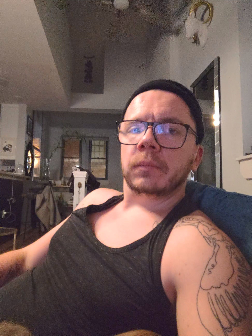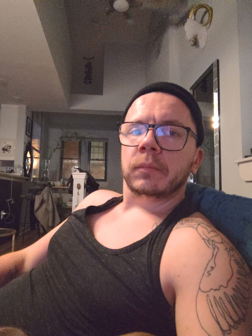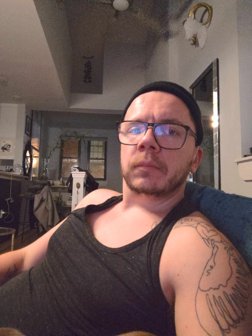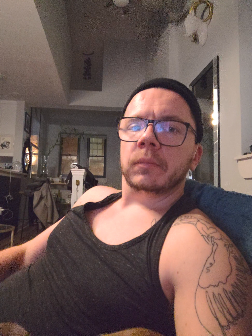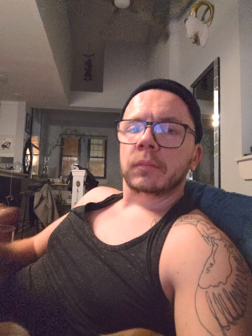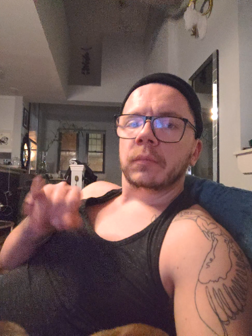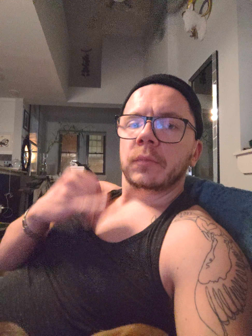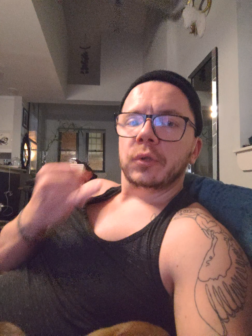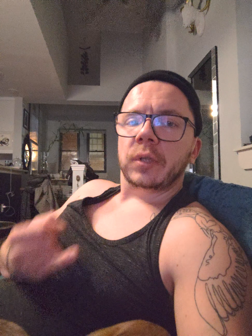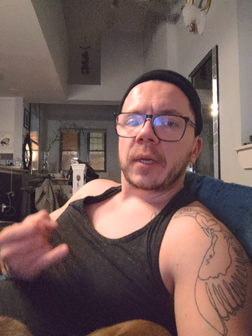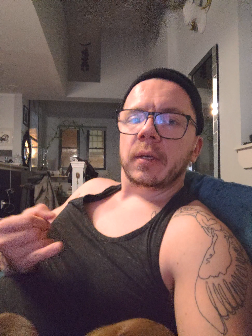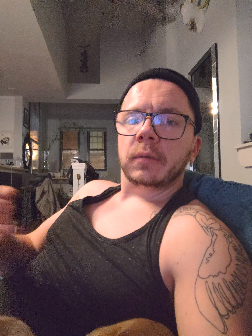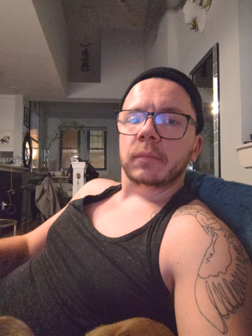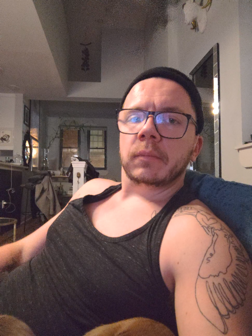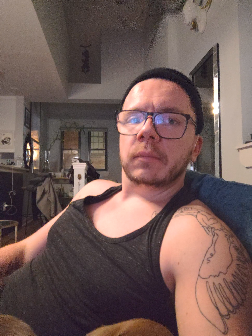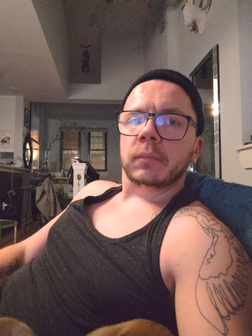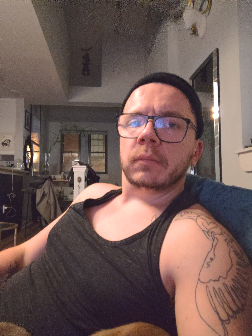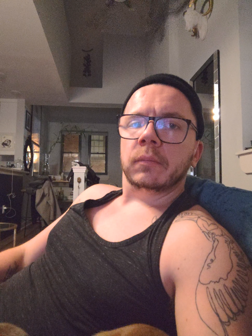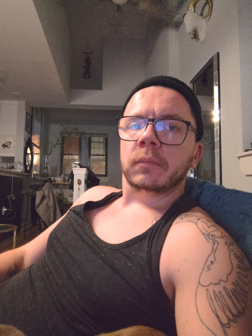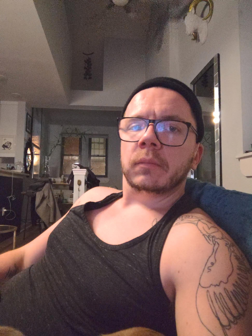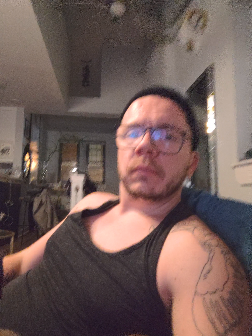jeans